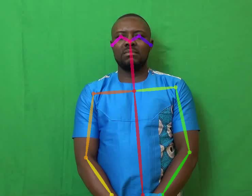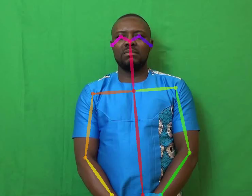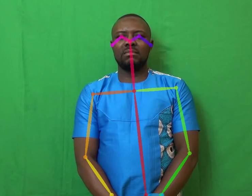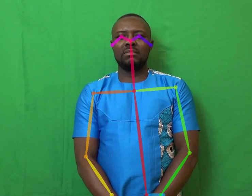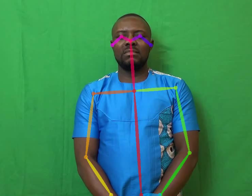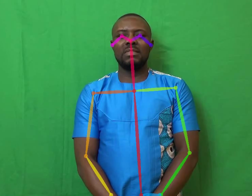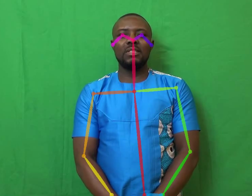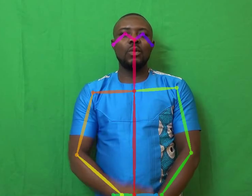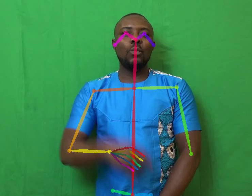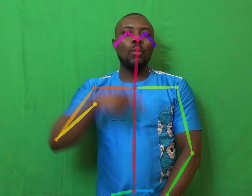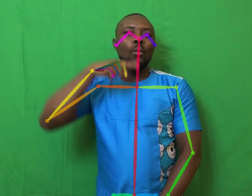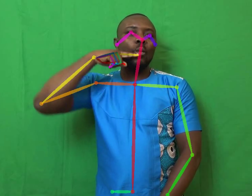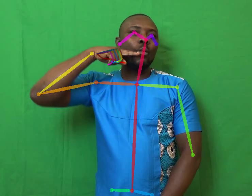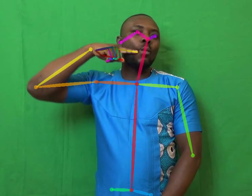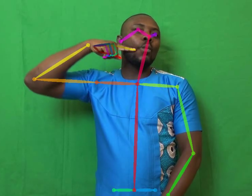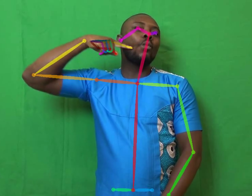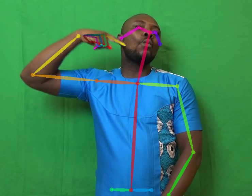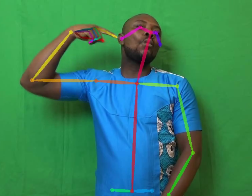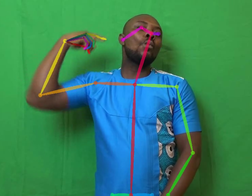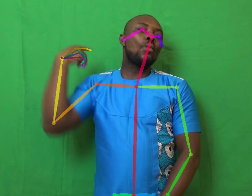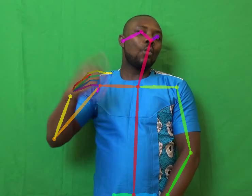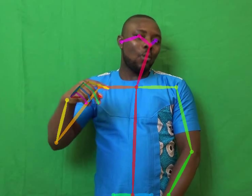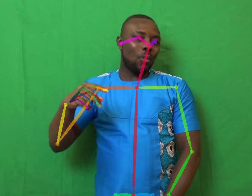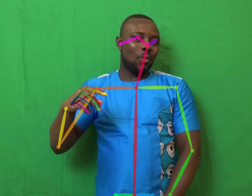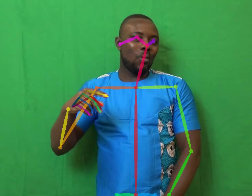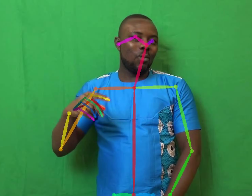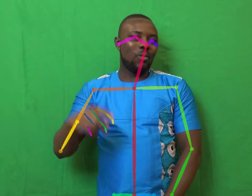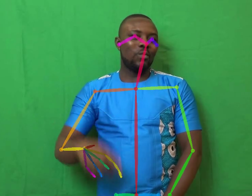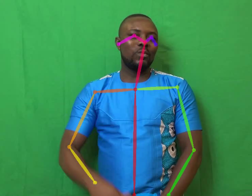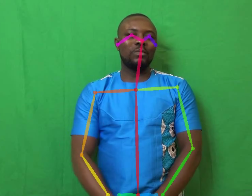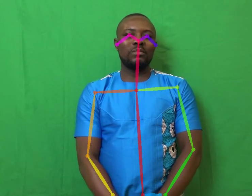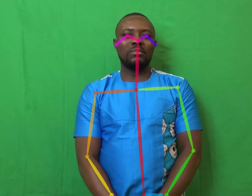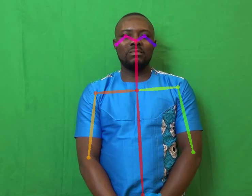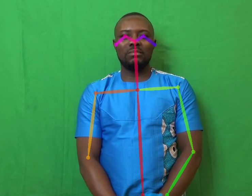sweet